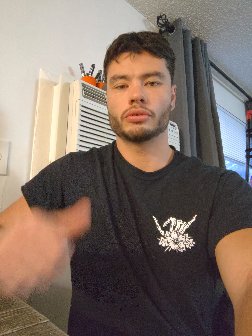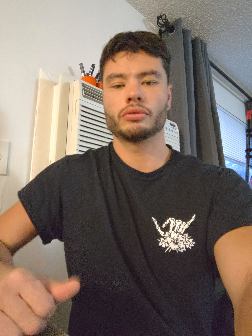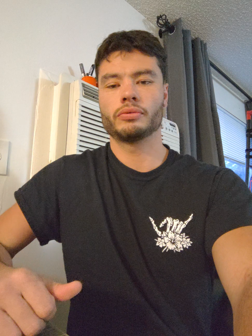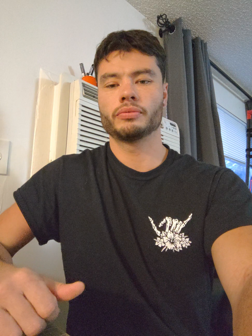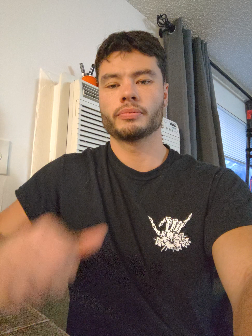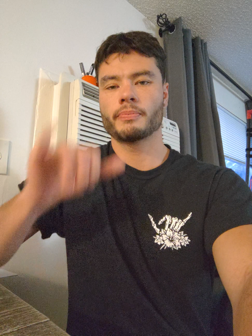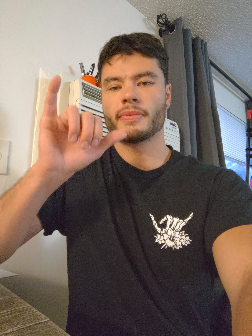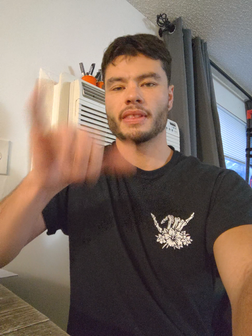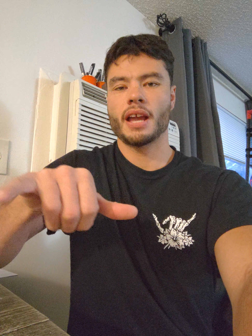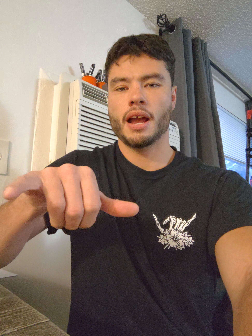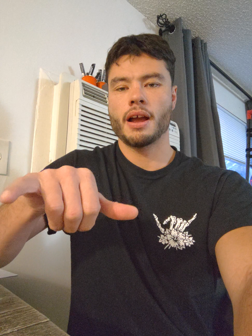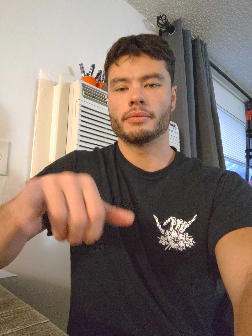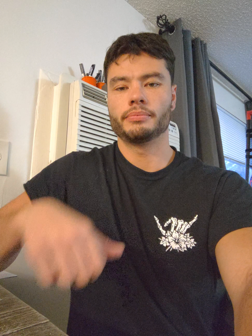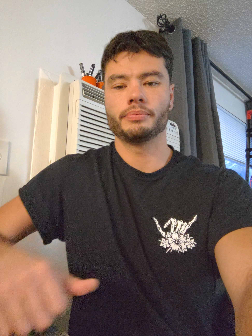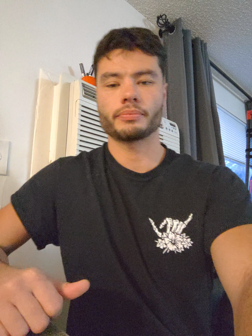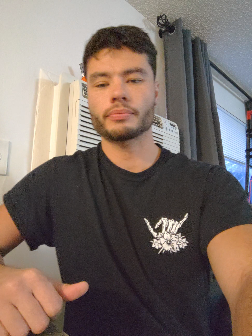that